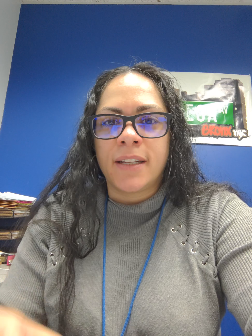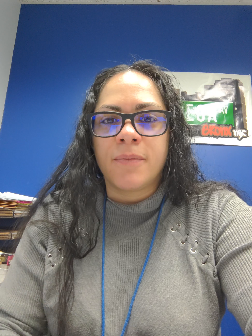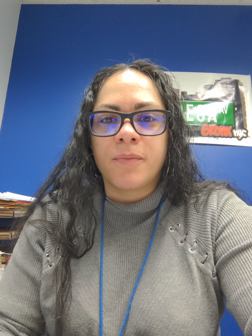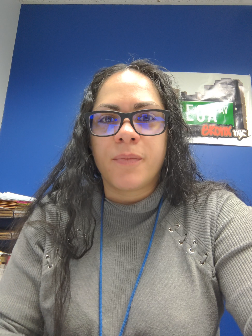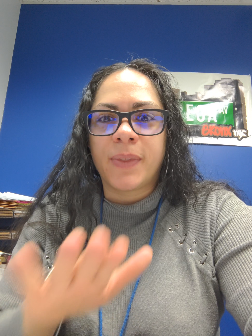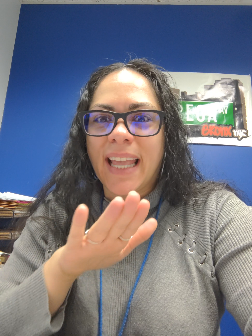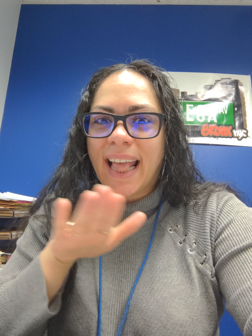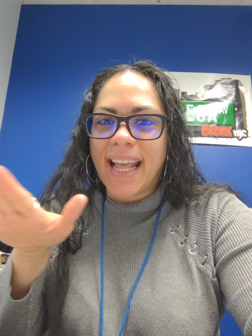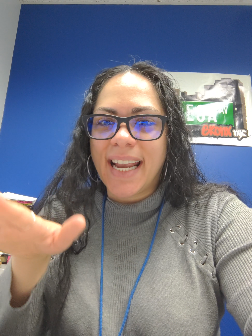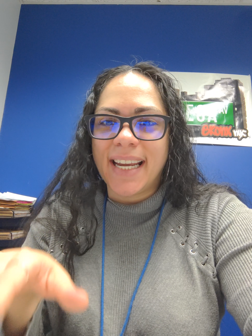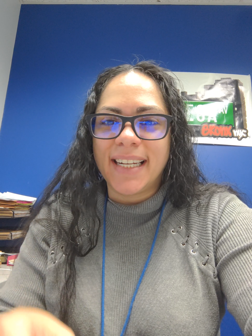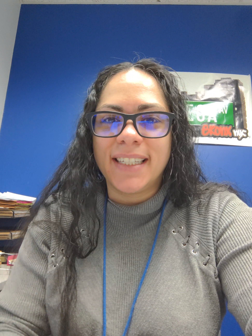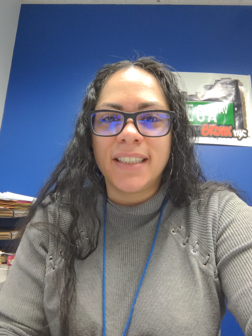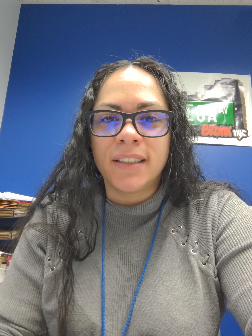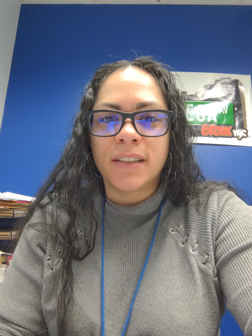clean